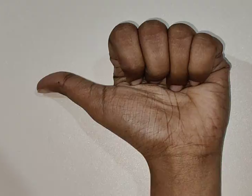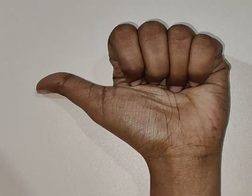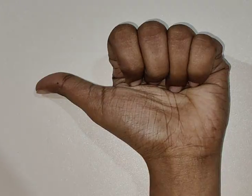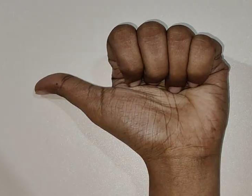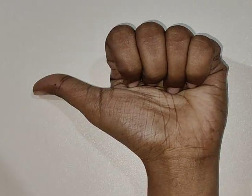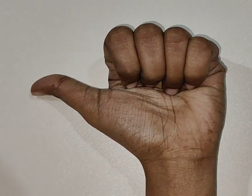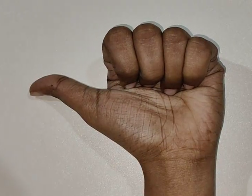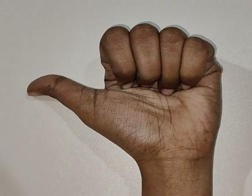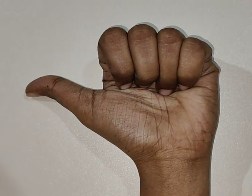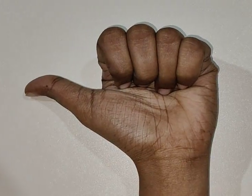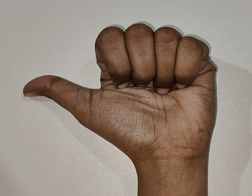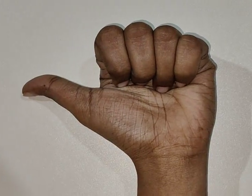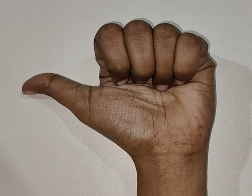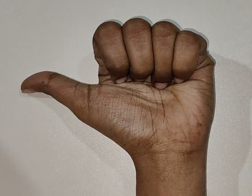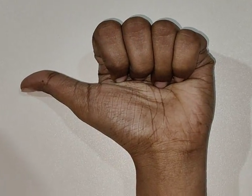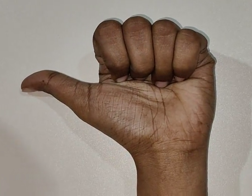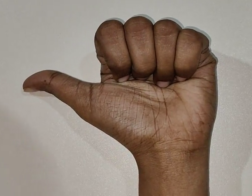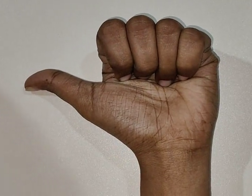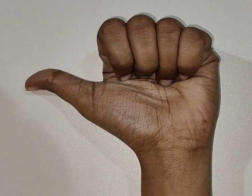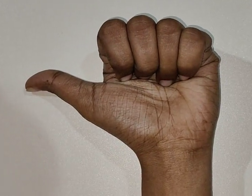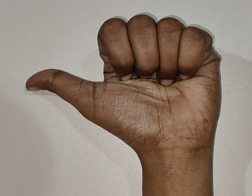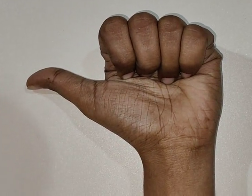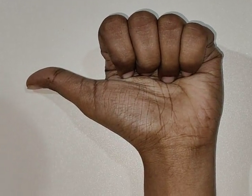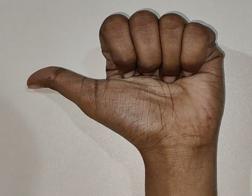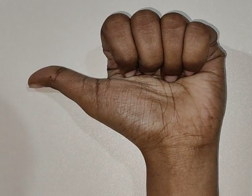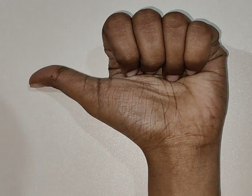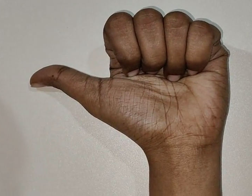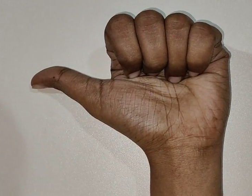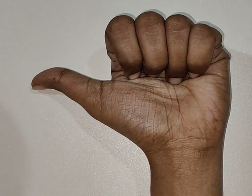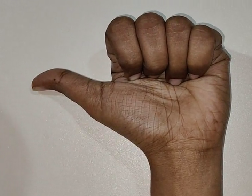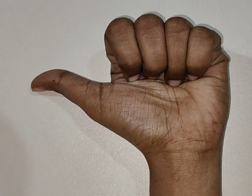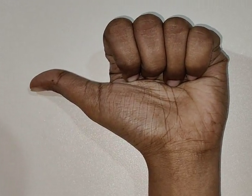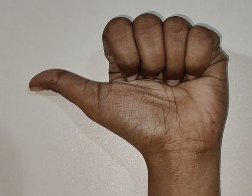എ